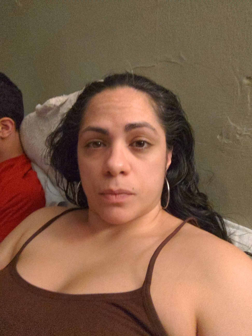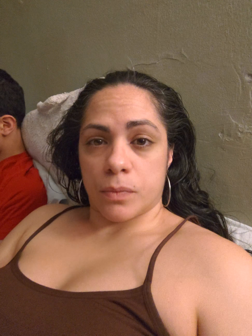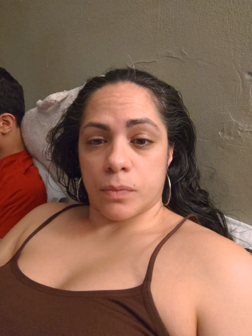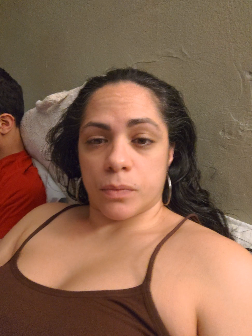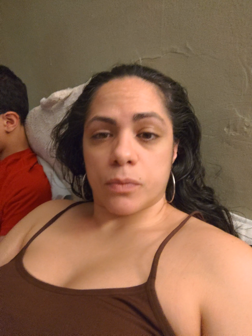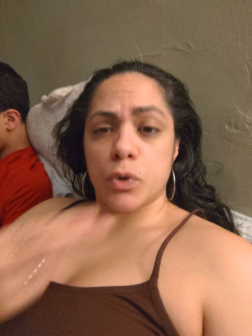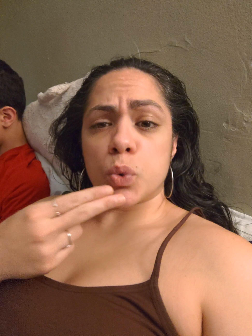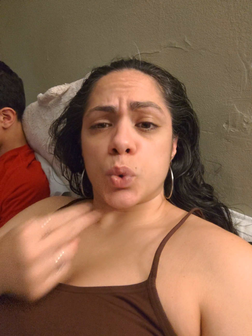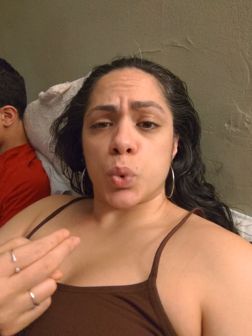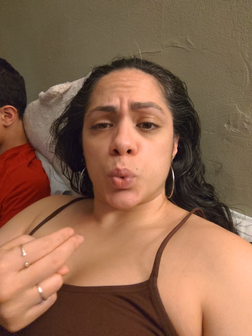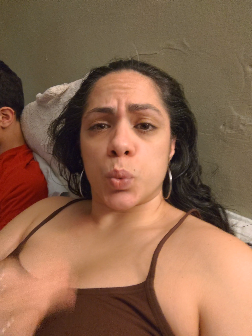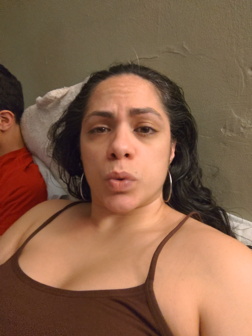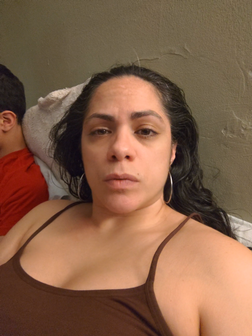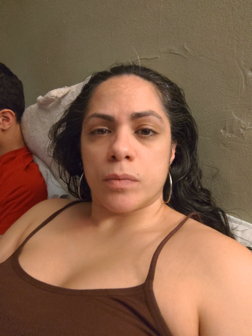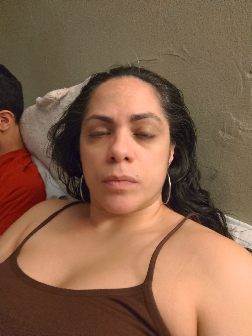cute